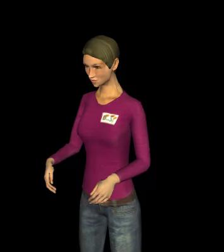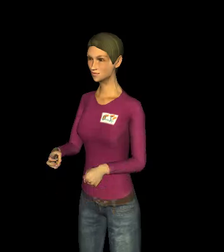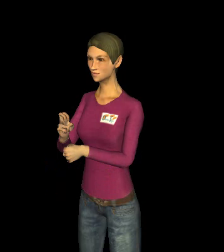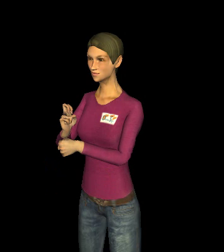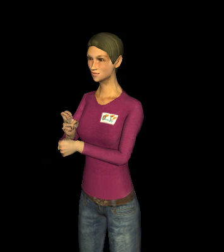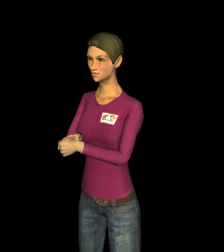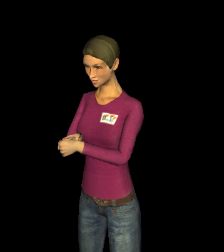صعب